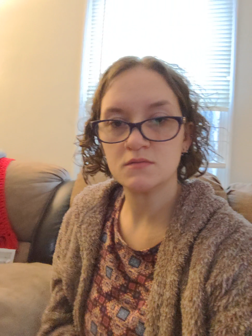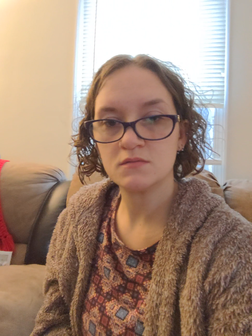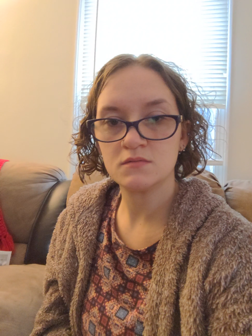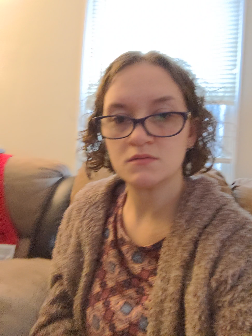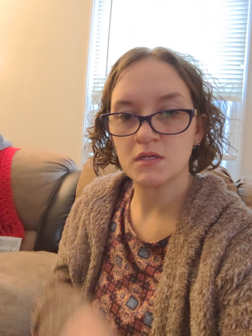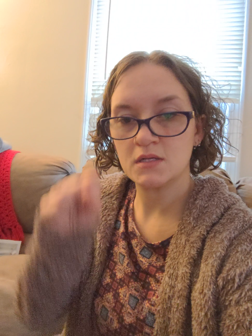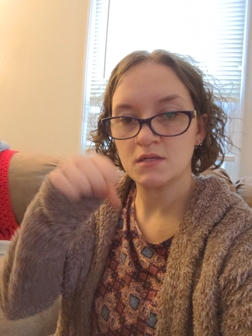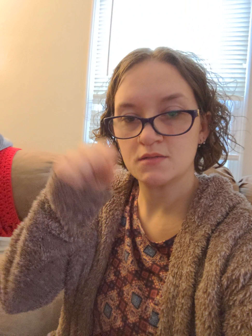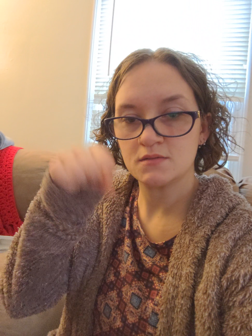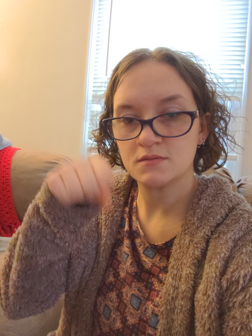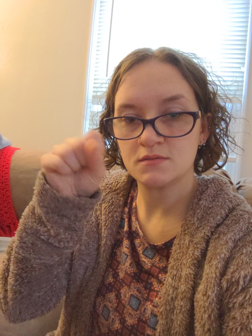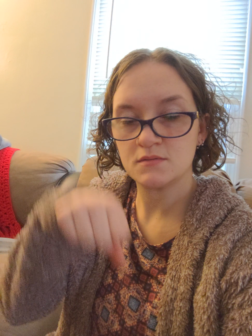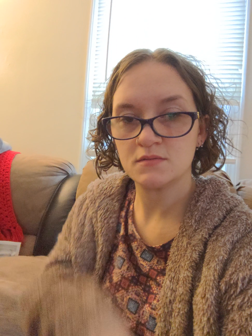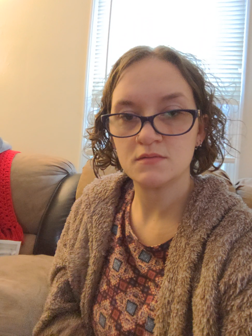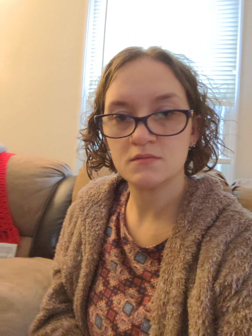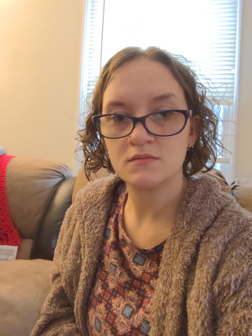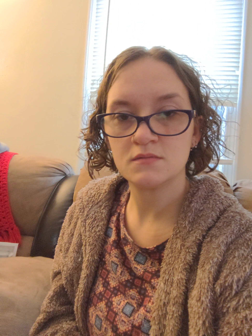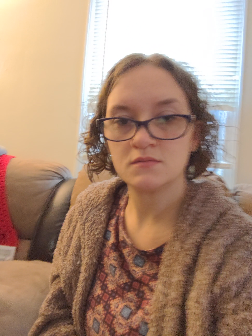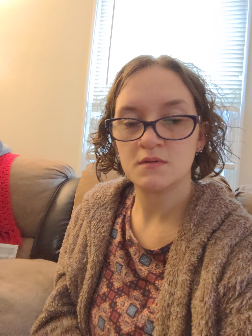yes